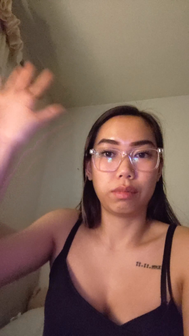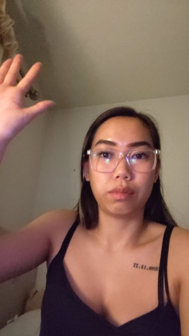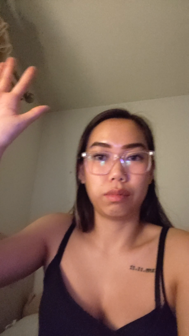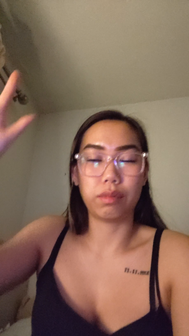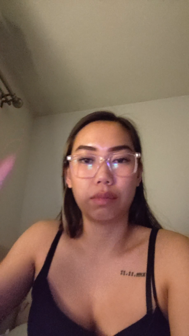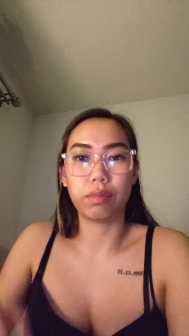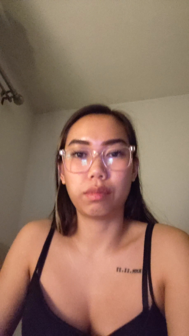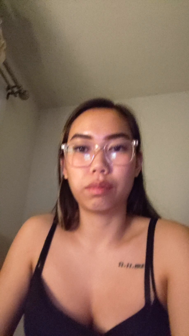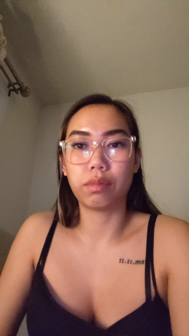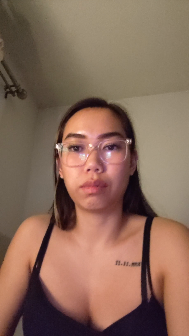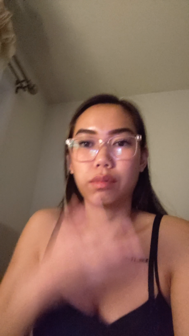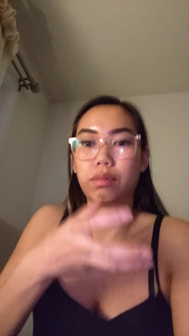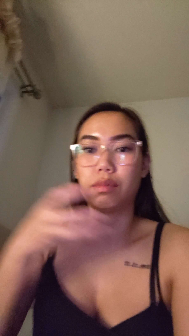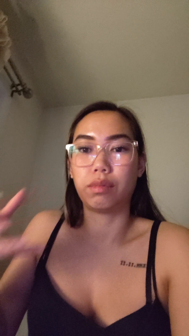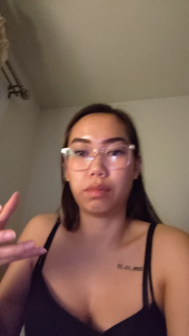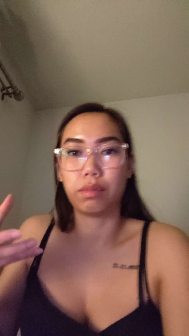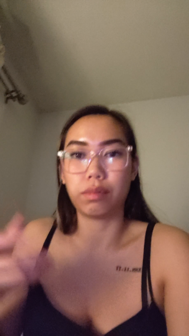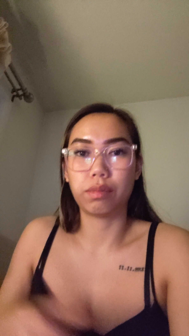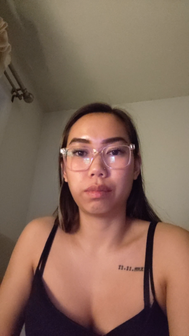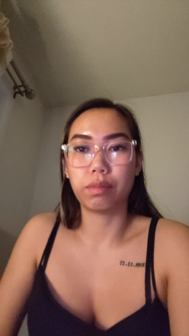much